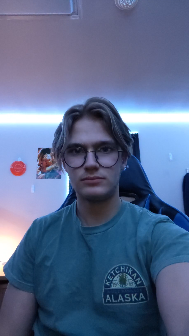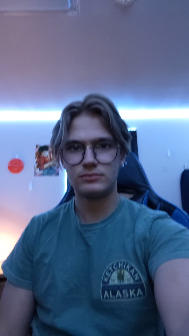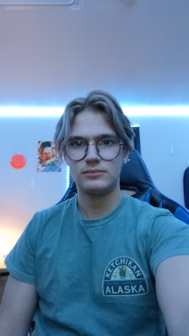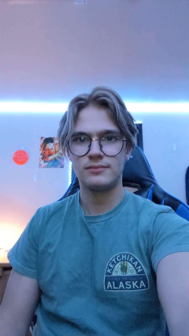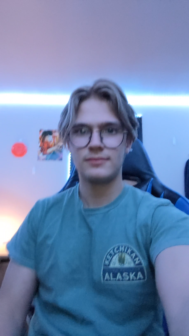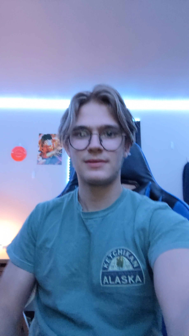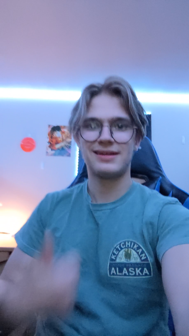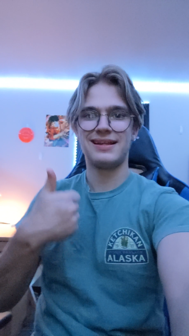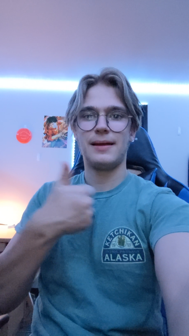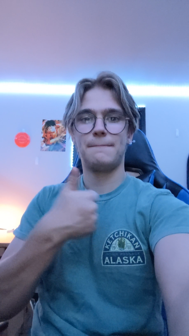game